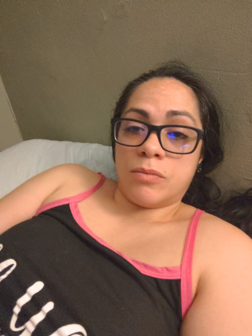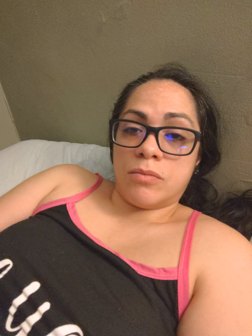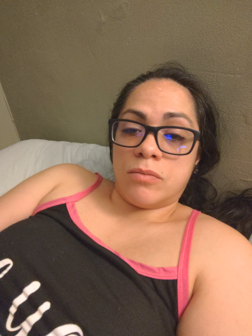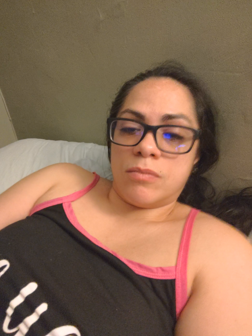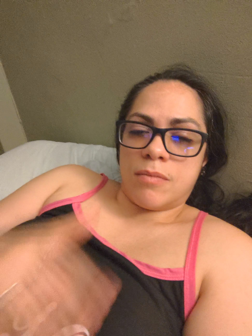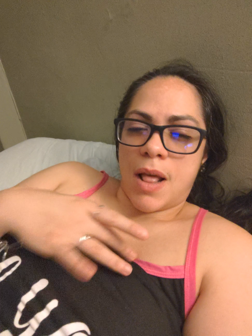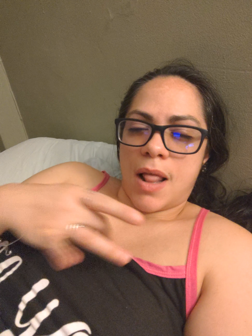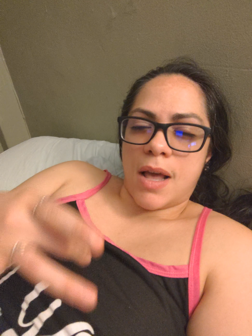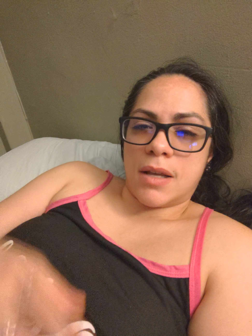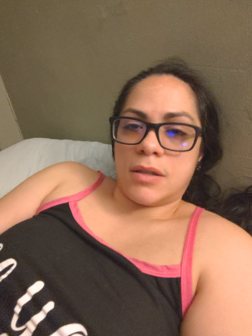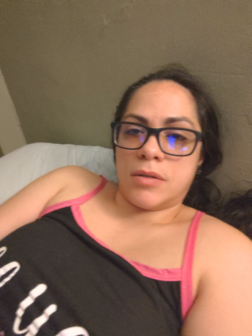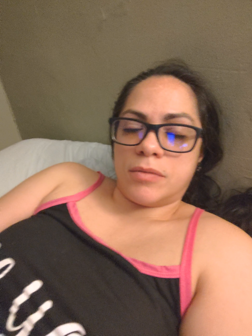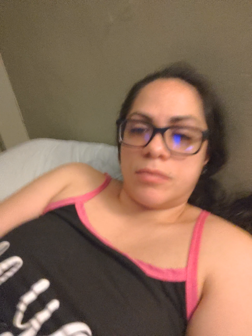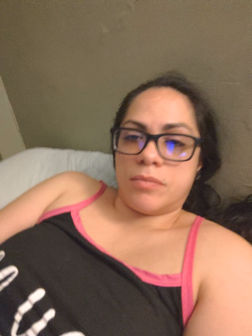like